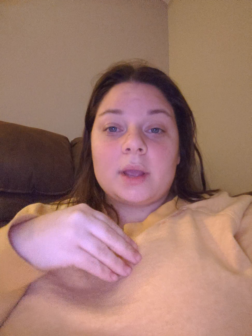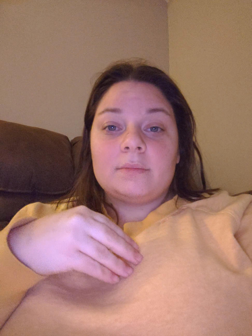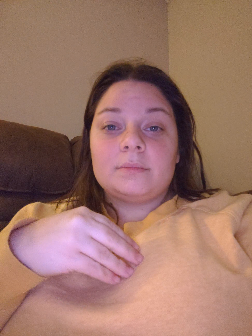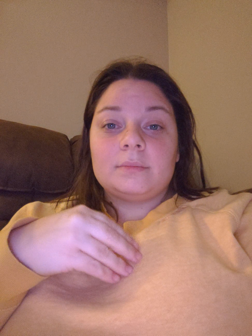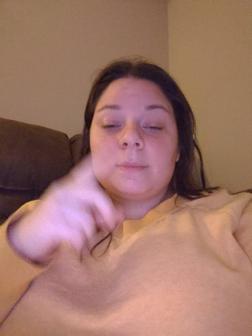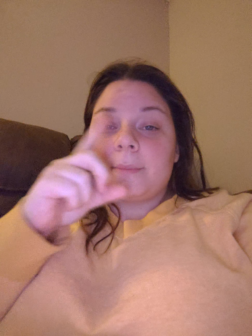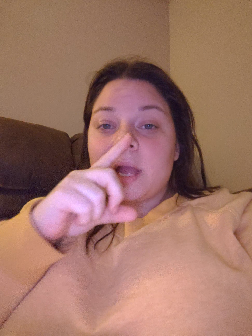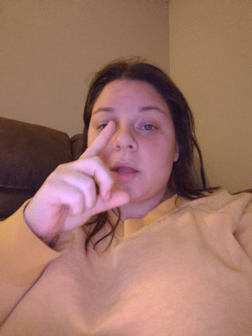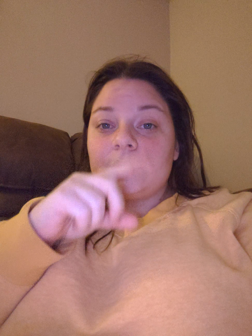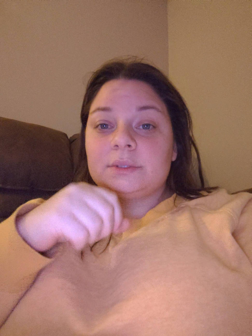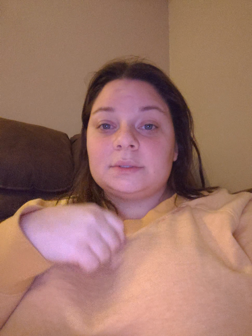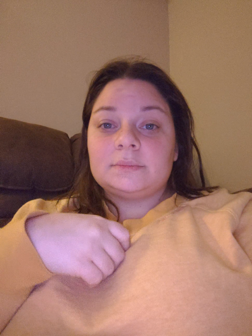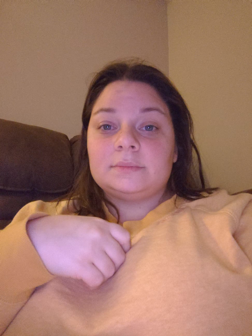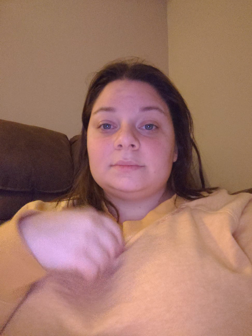mouse